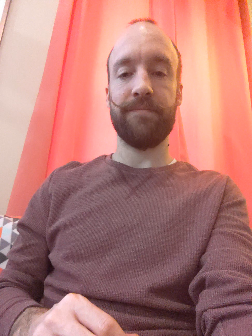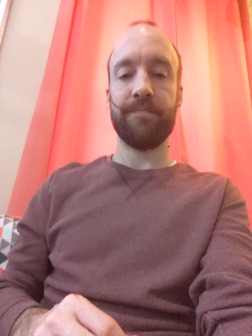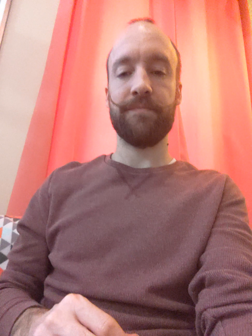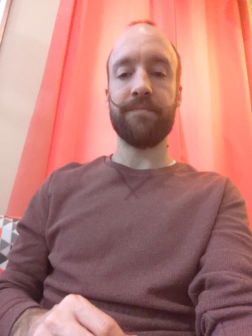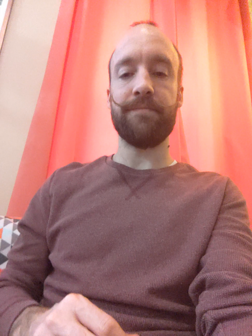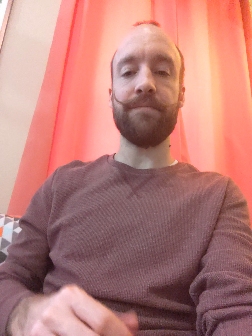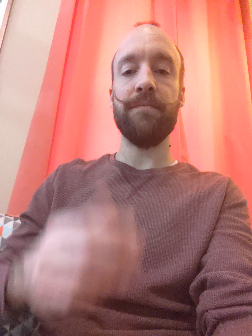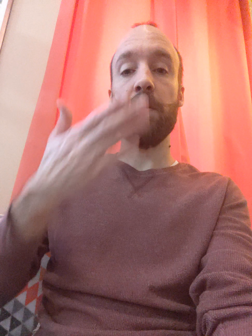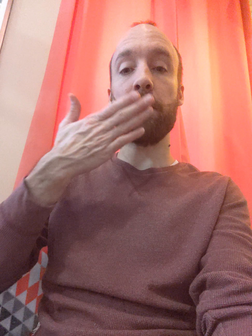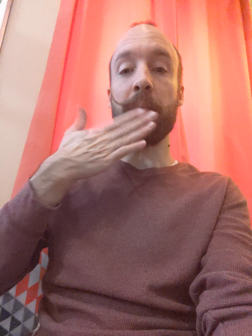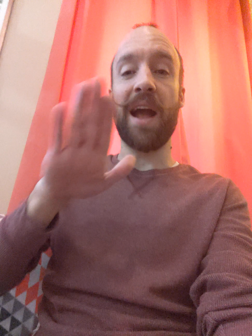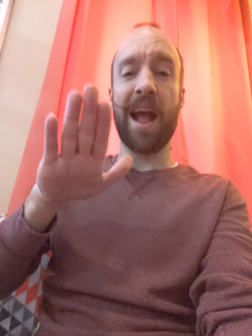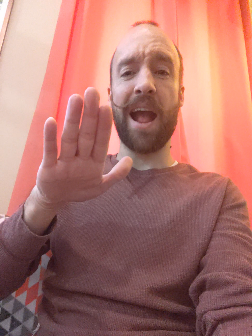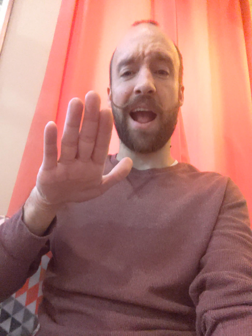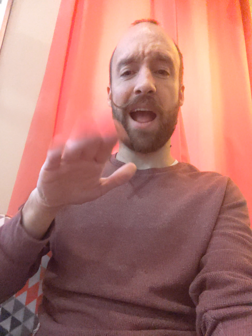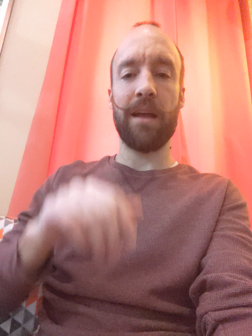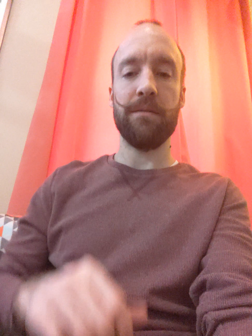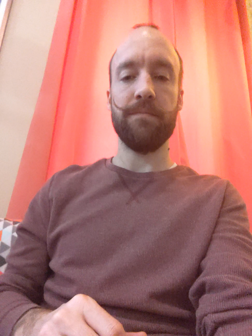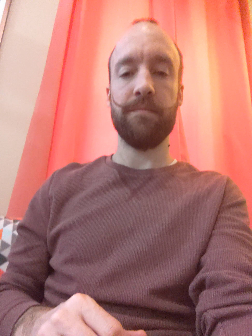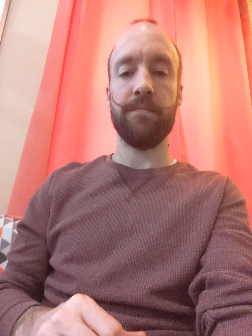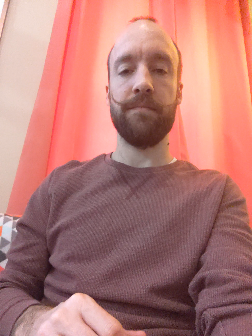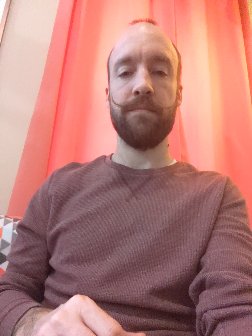bad